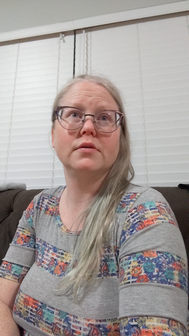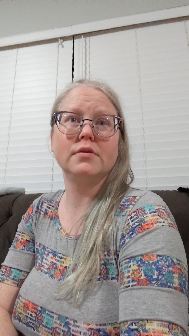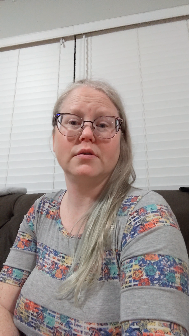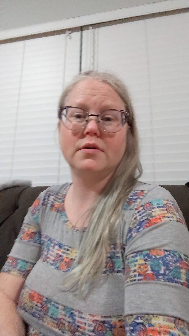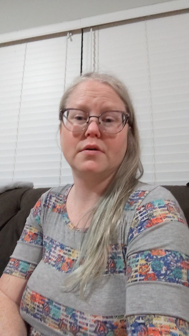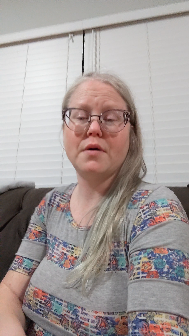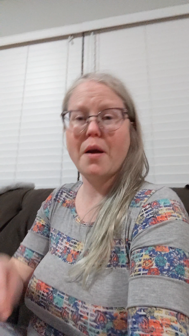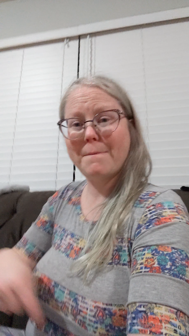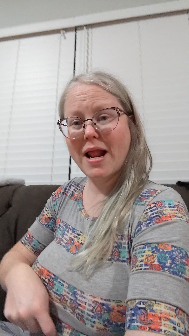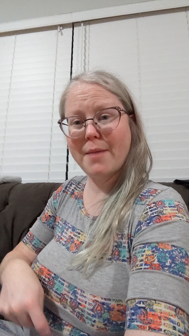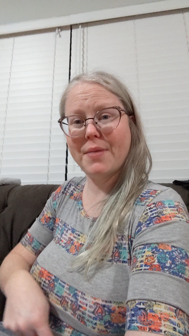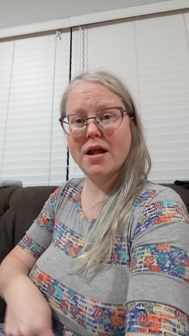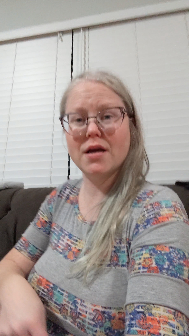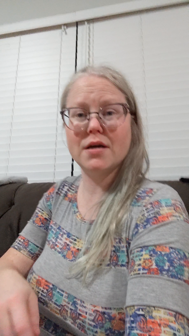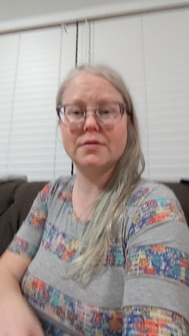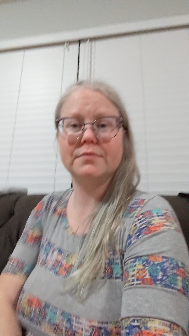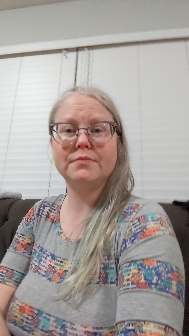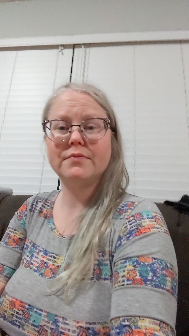belly button